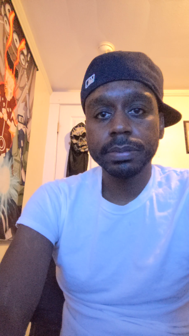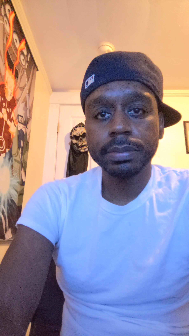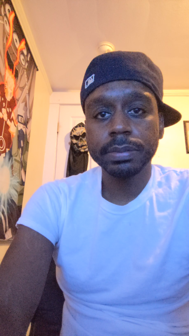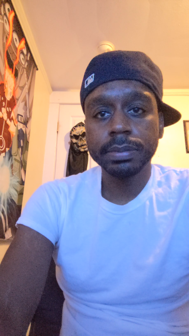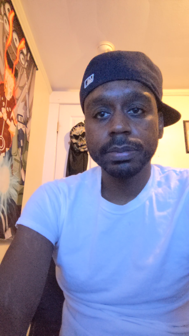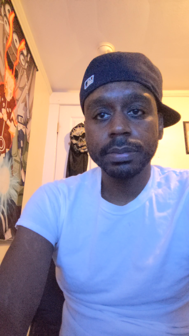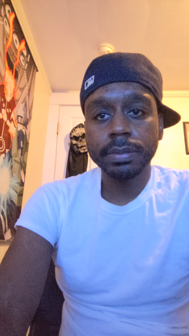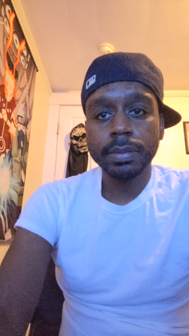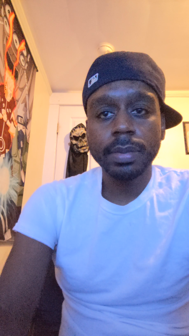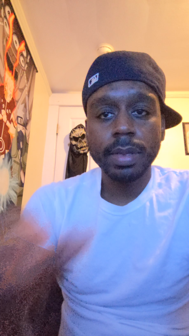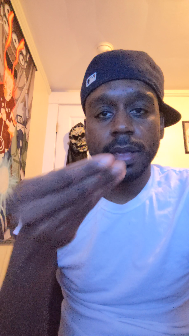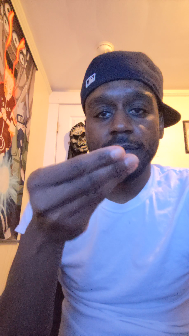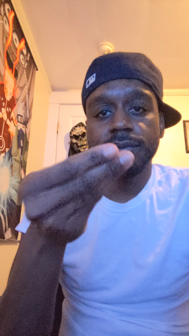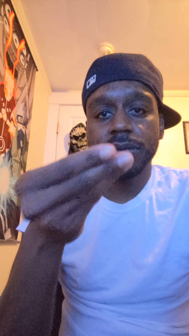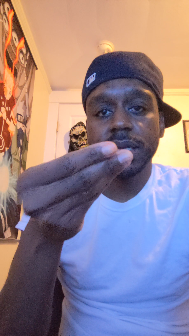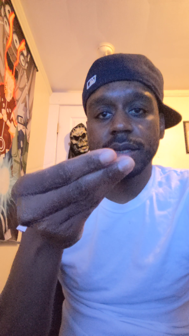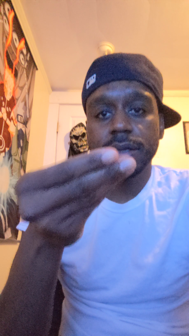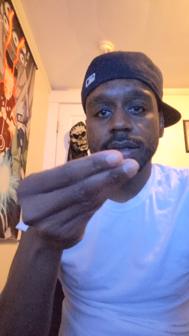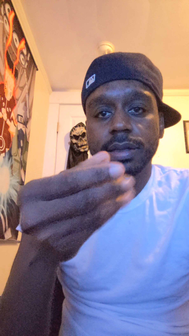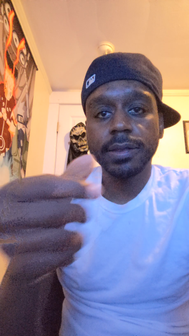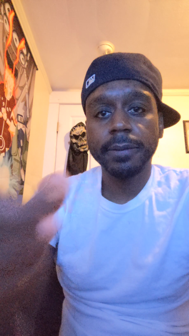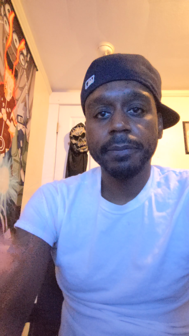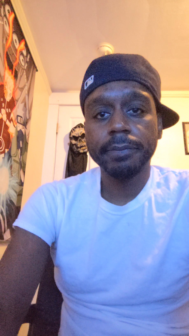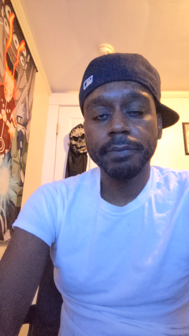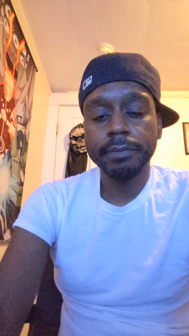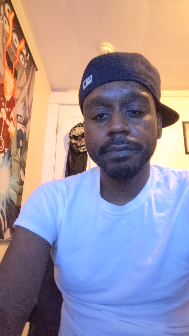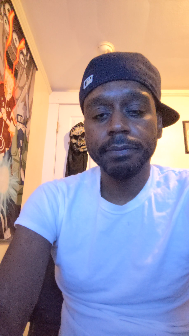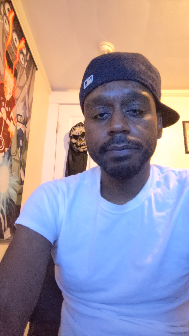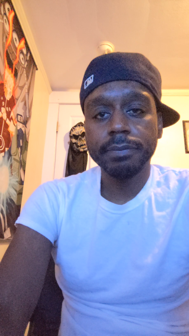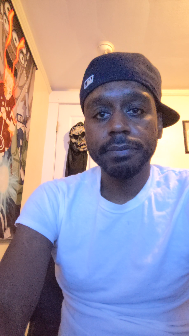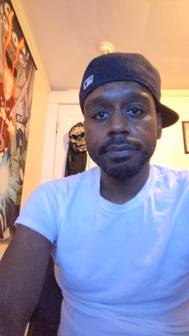feed